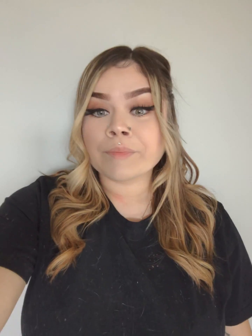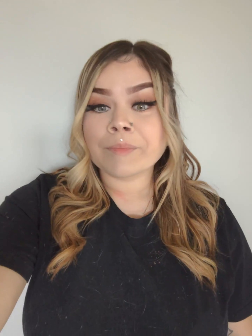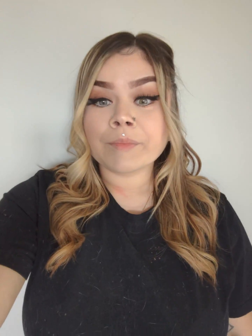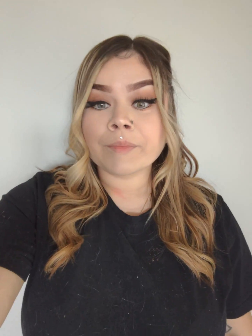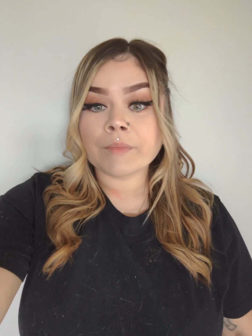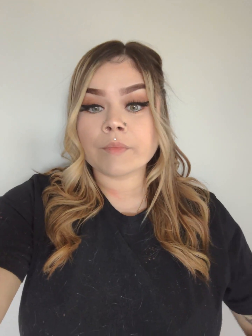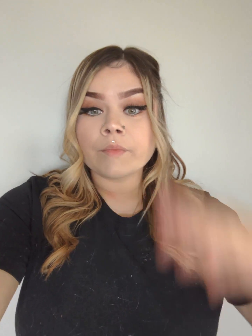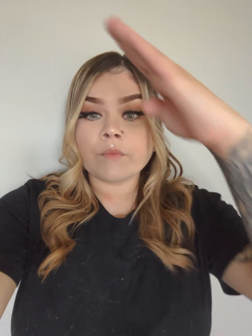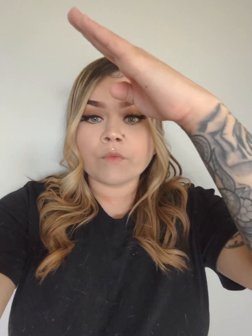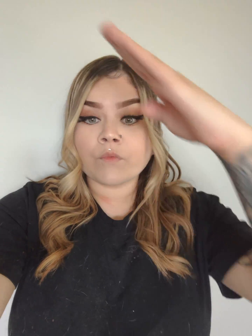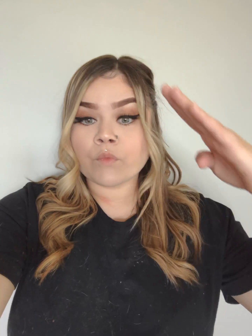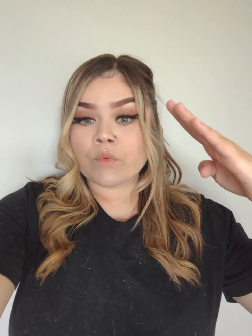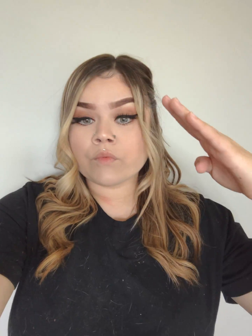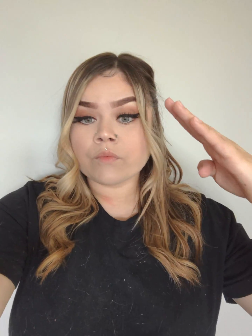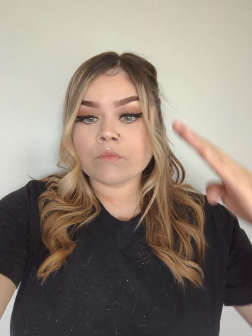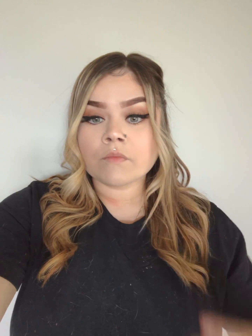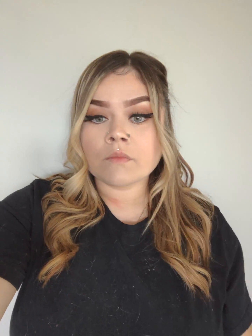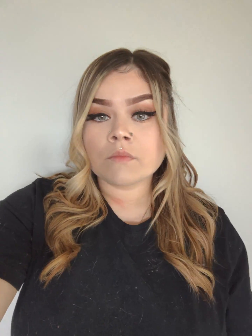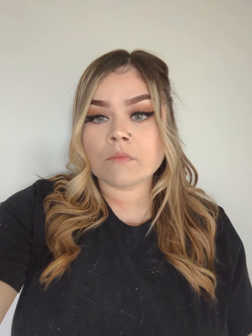roof